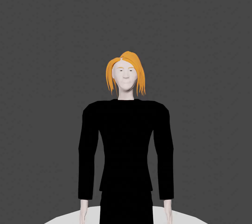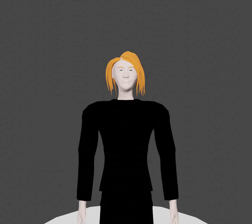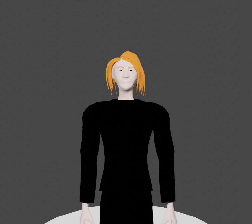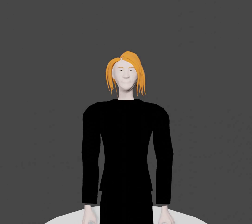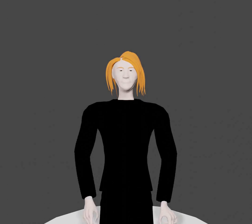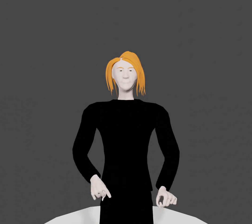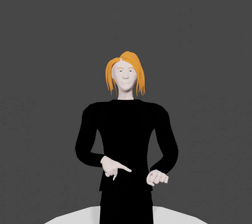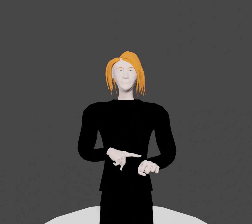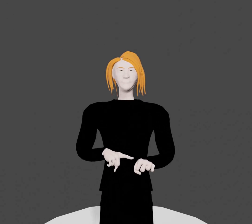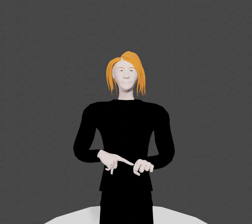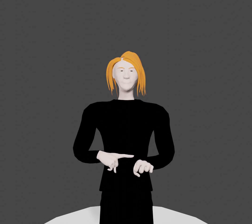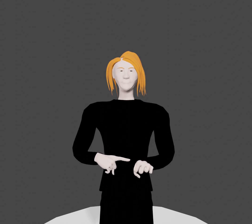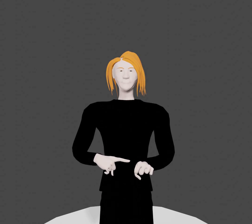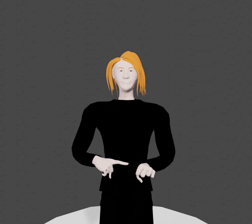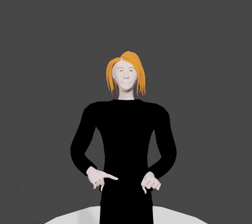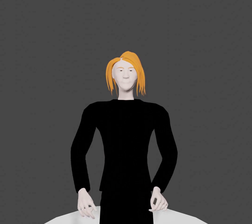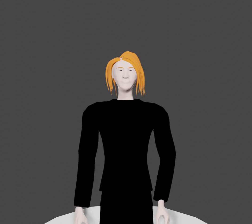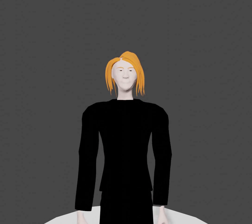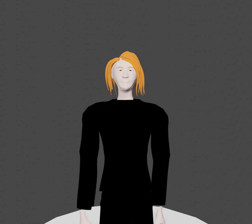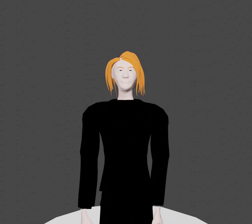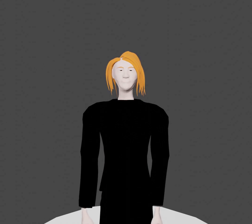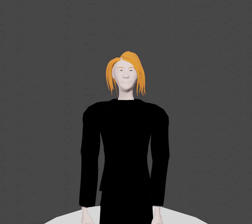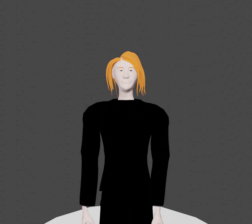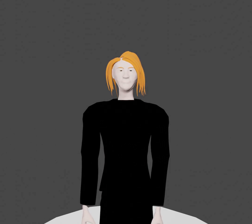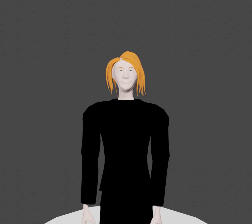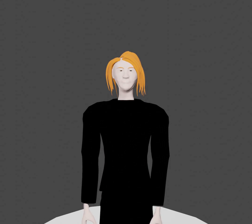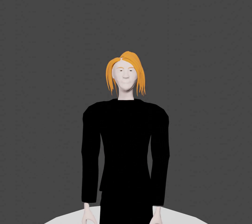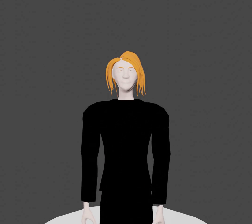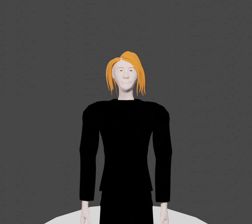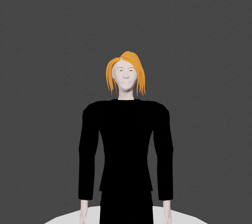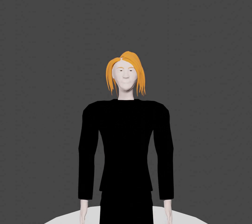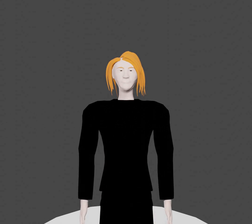Asshole